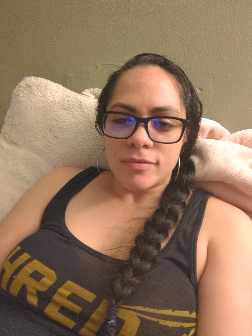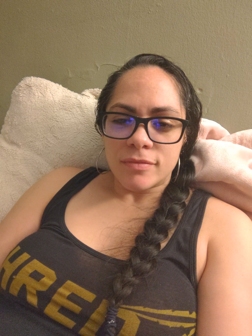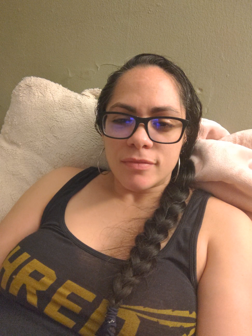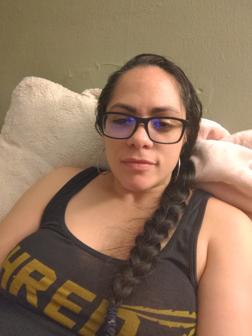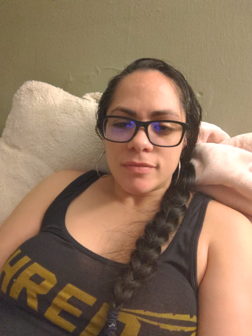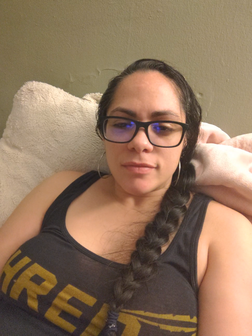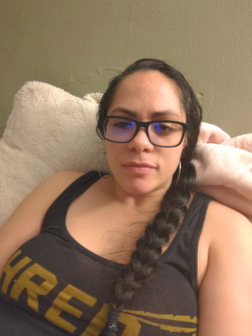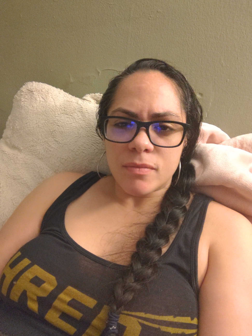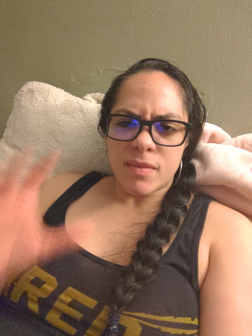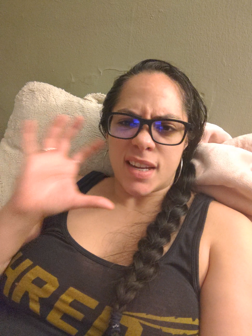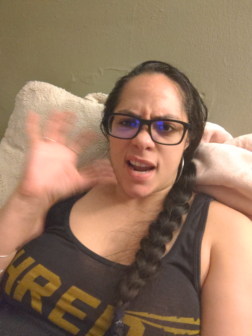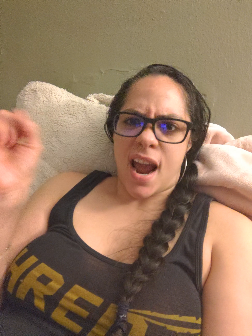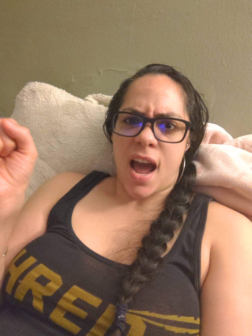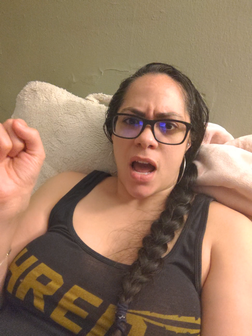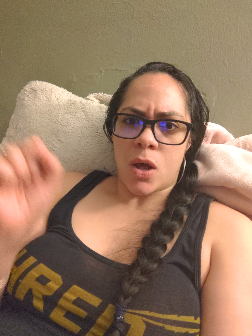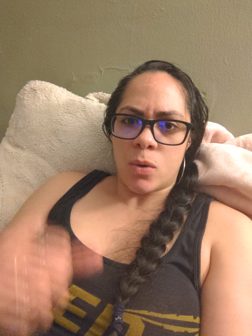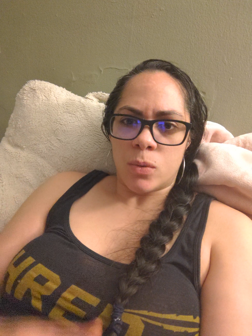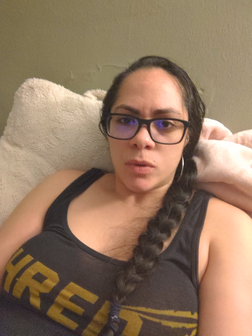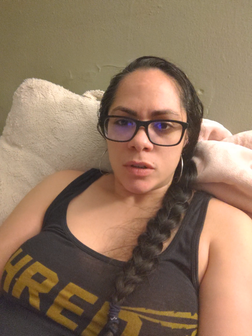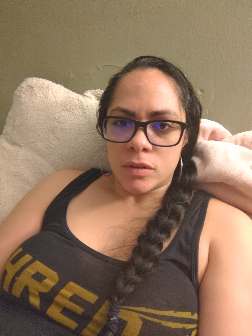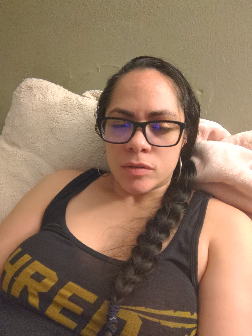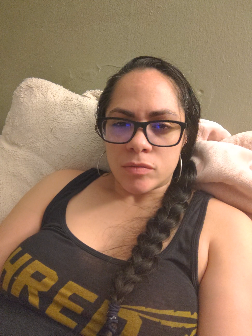loud